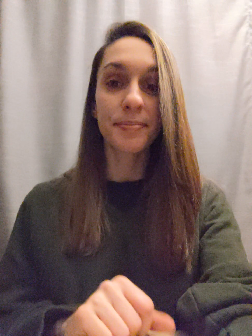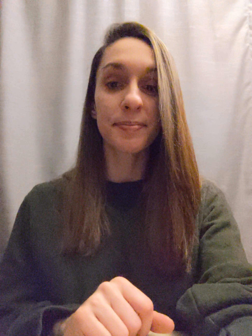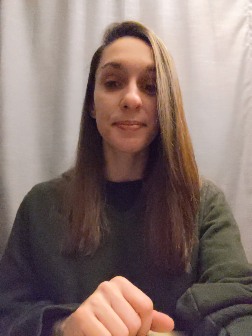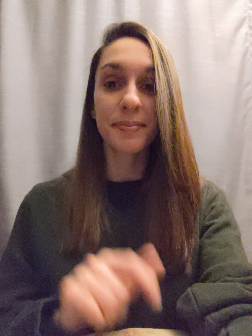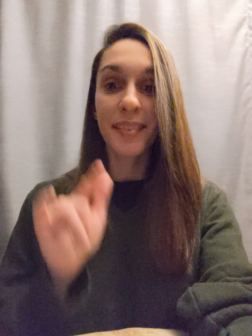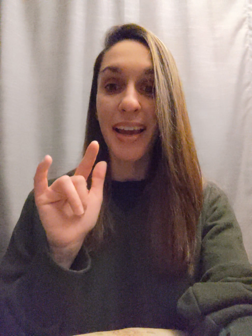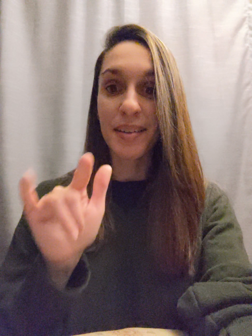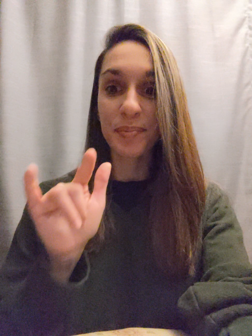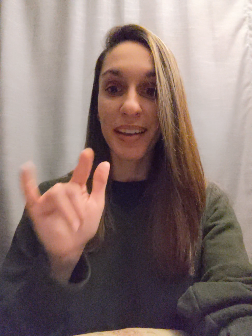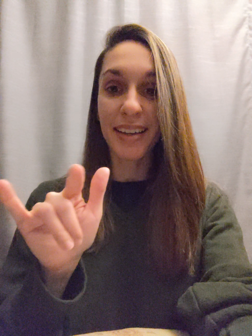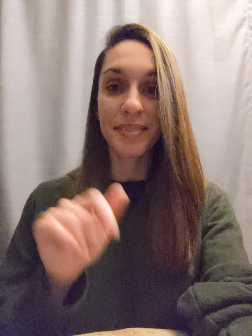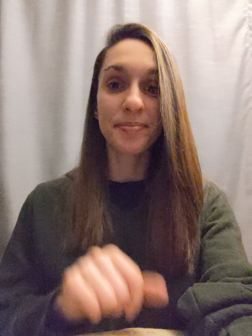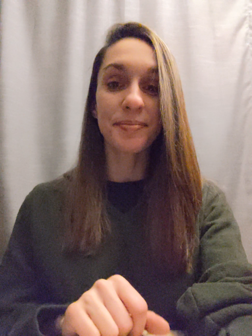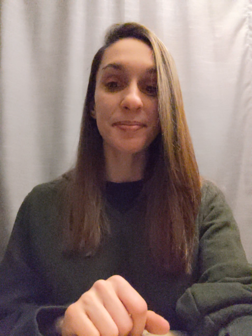airplane